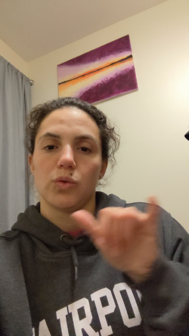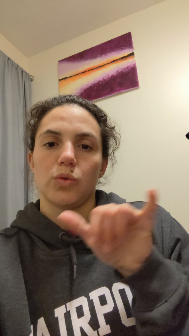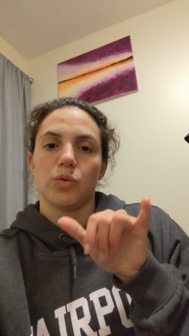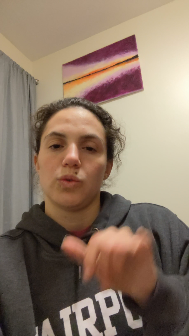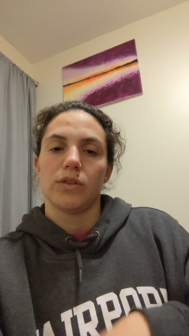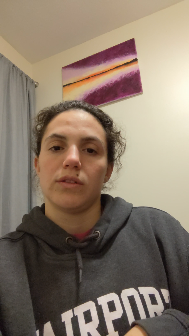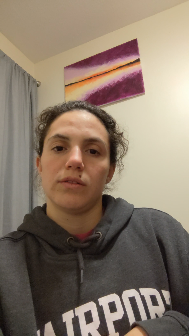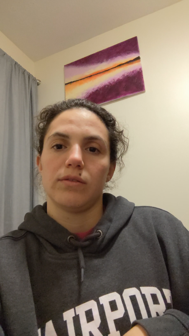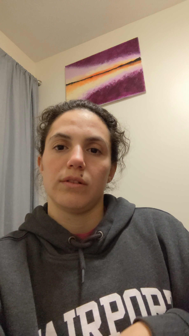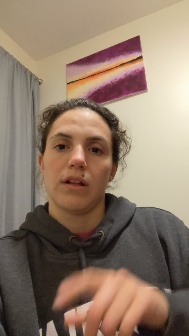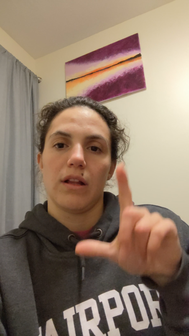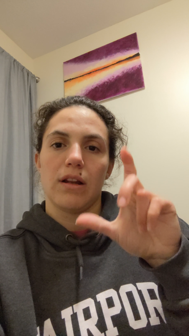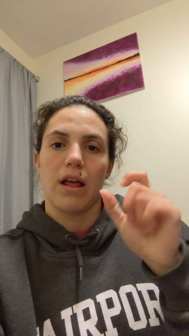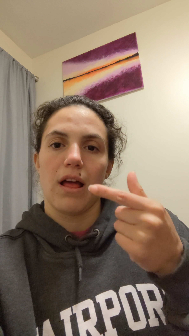leg